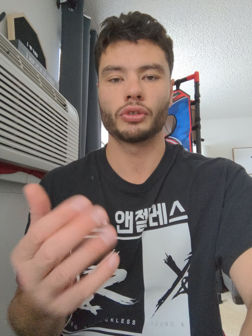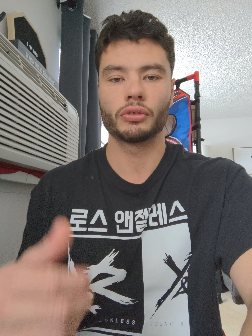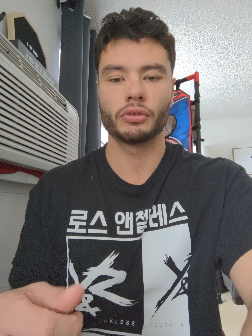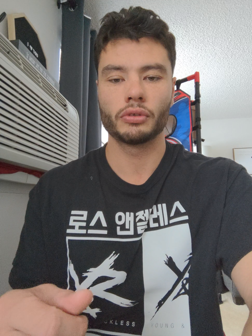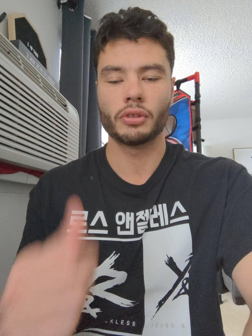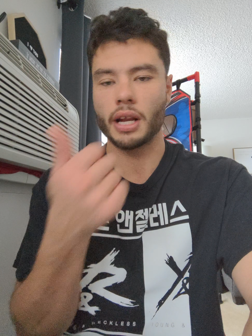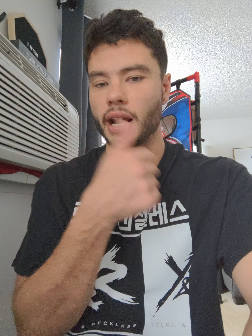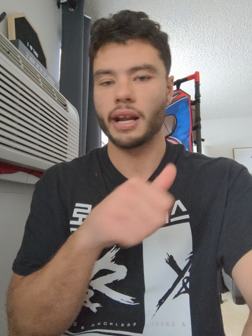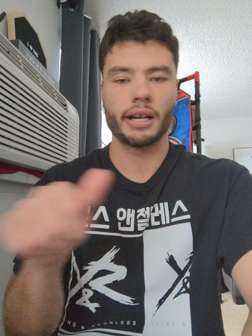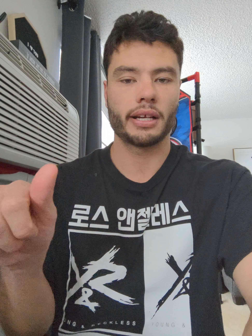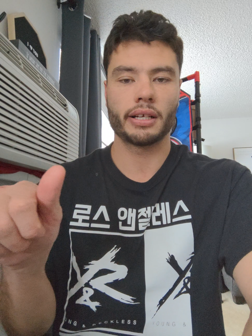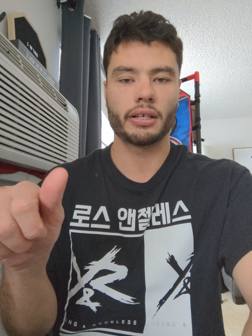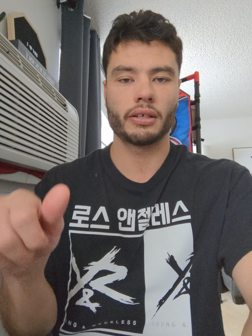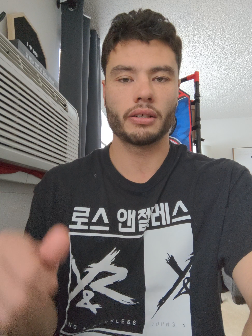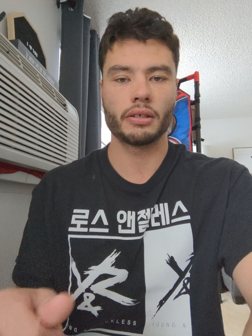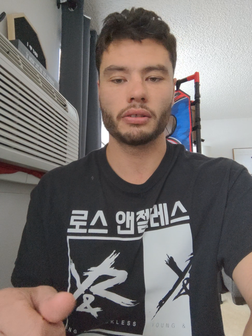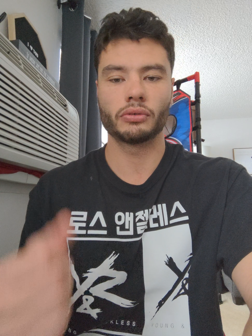any